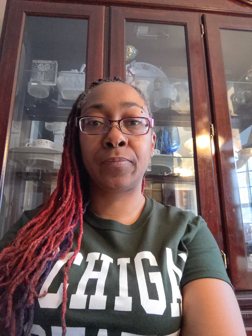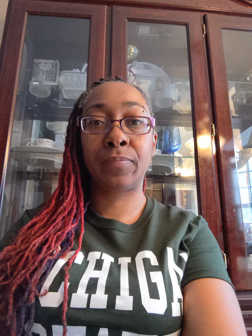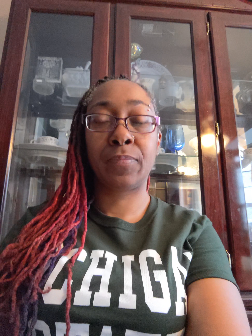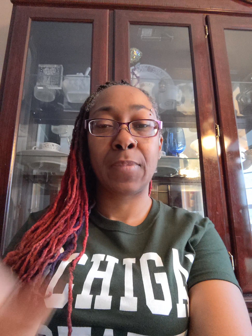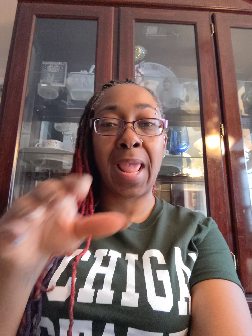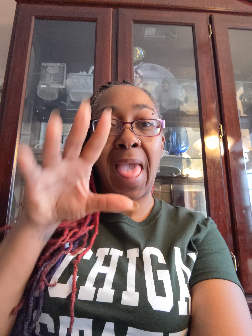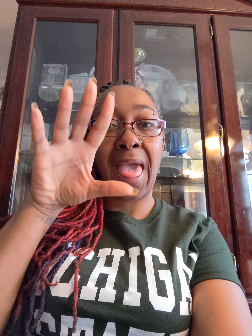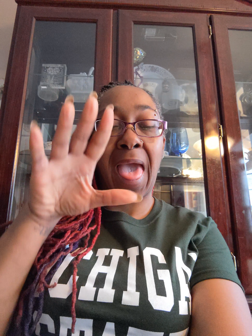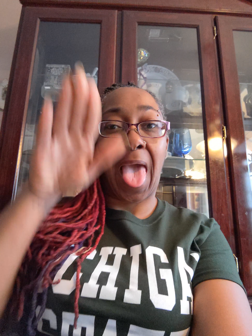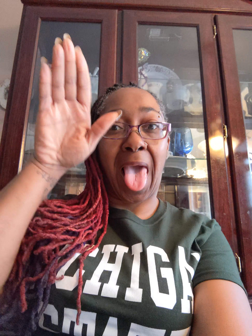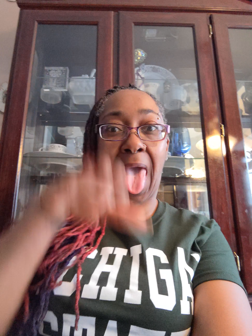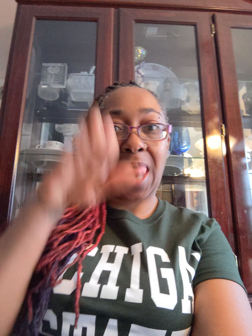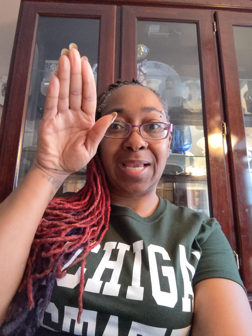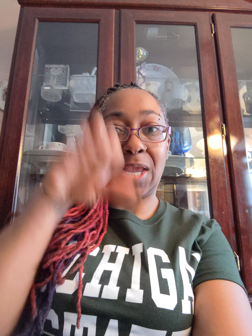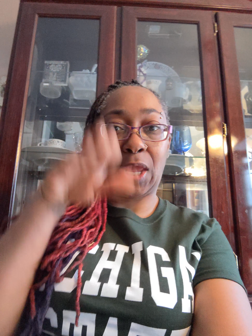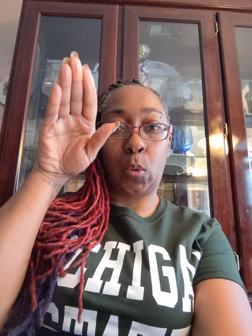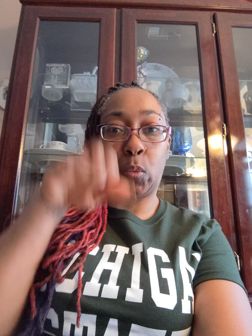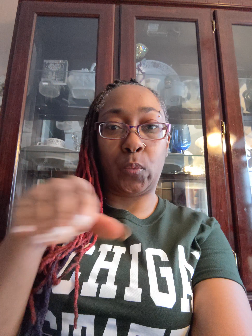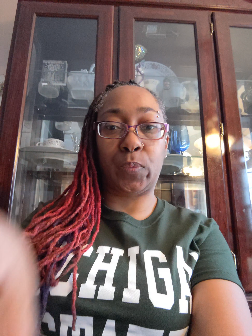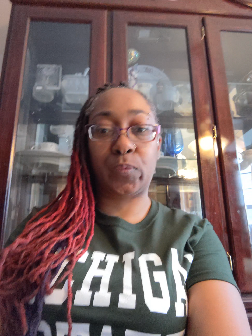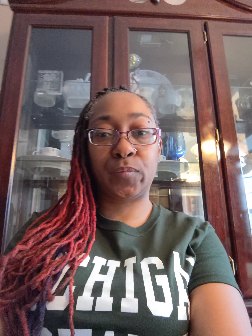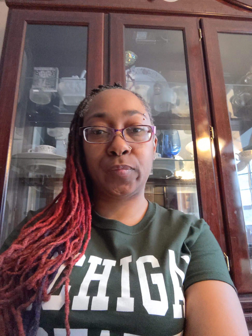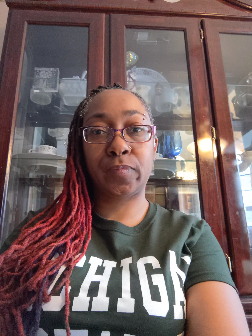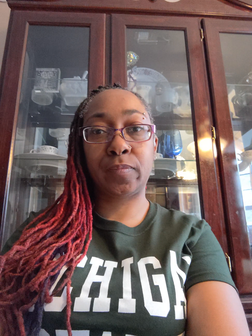alligator